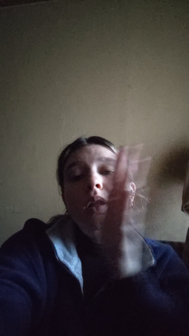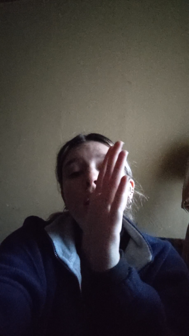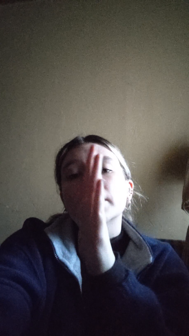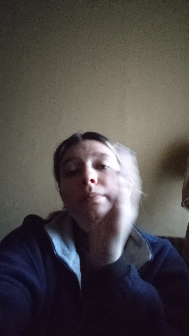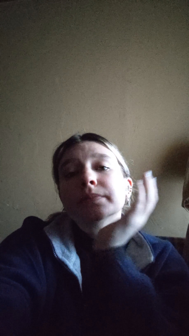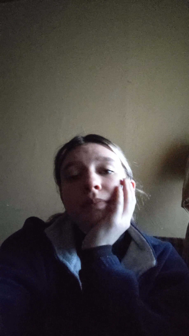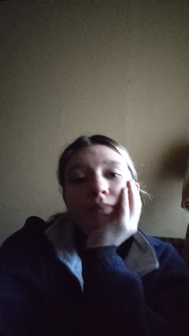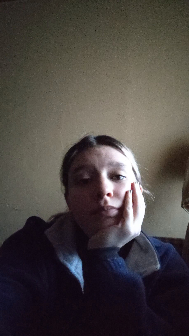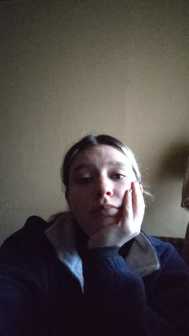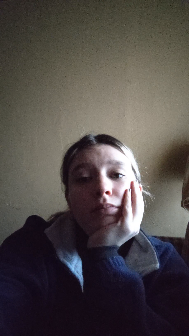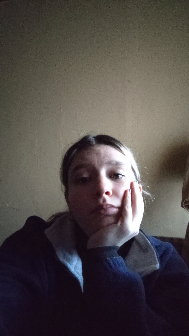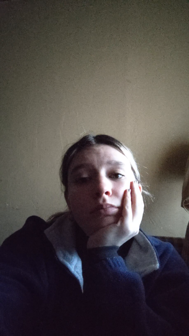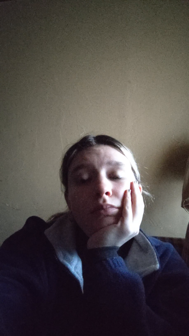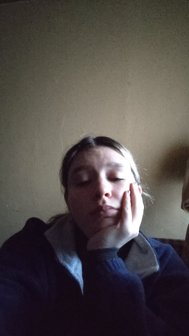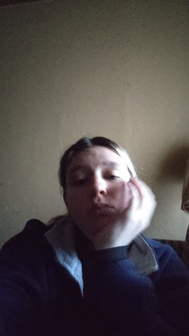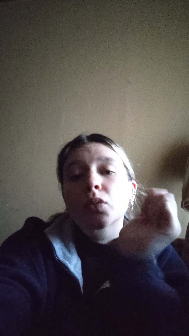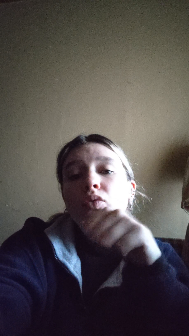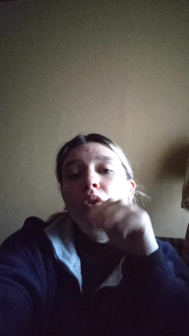rock